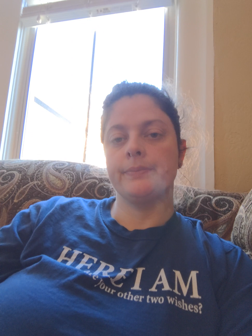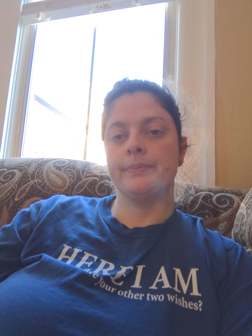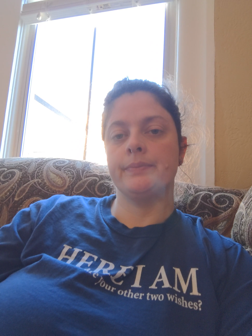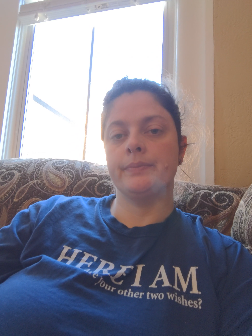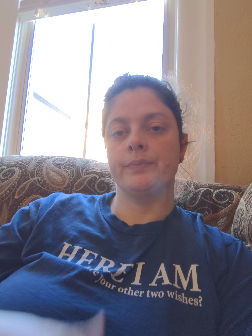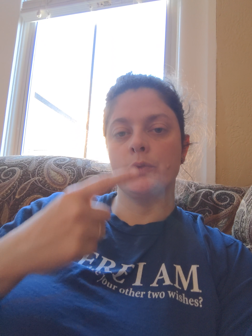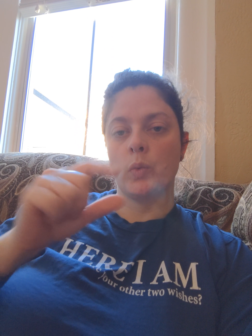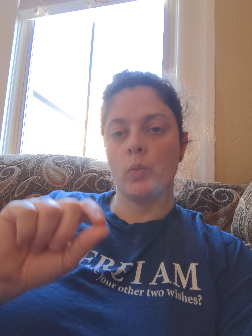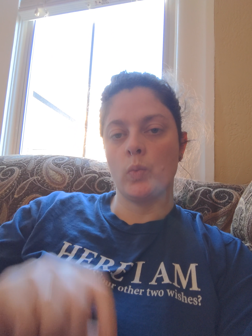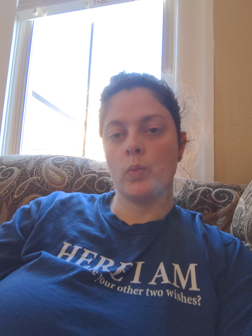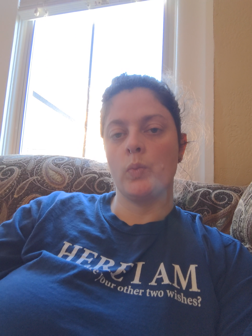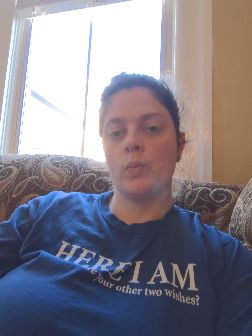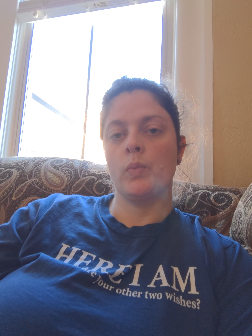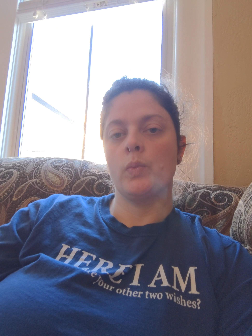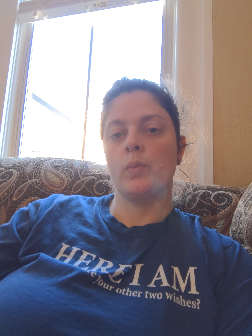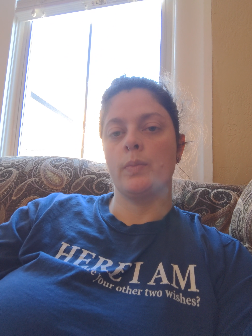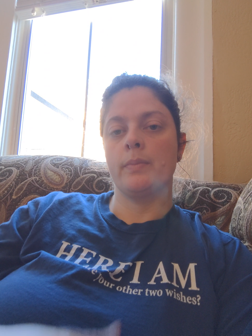go